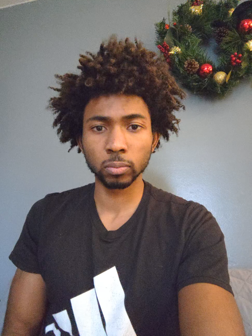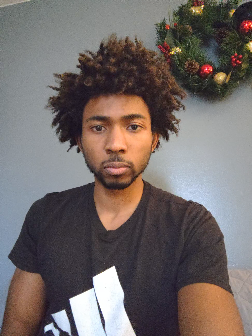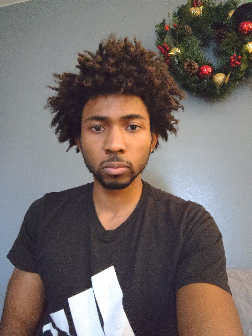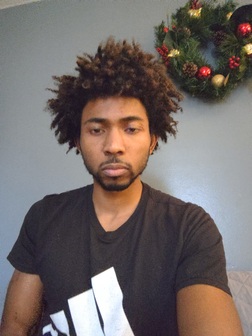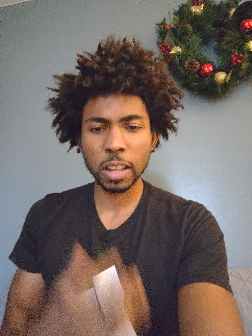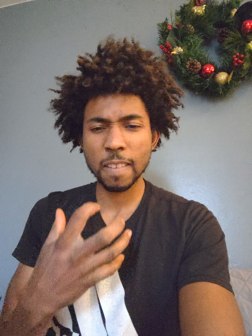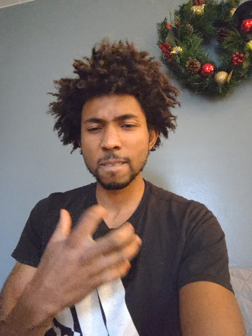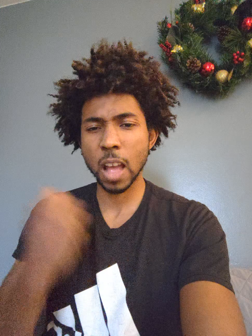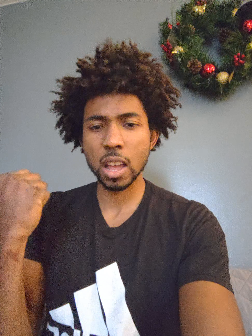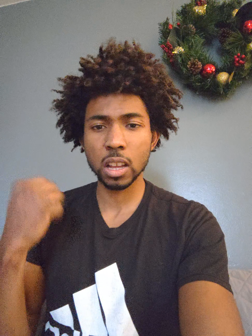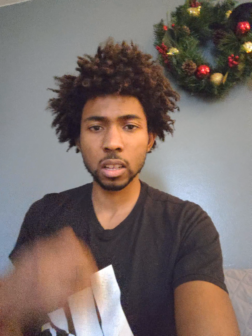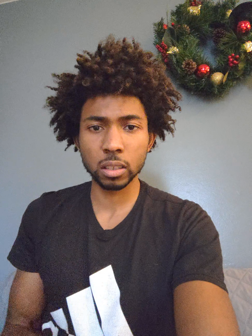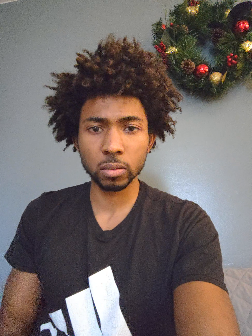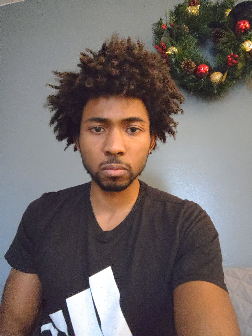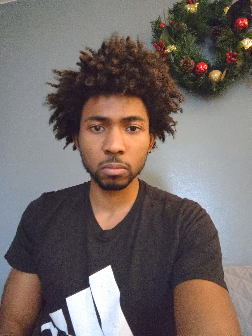fast